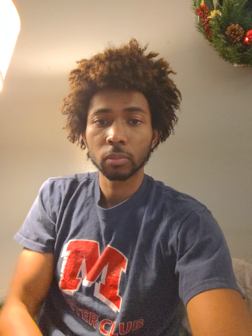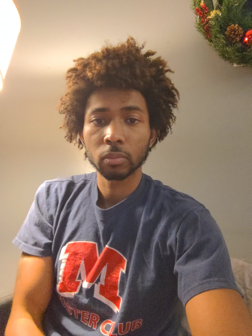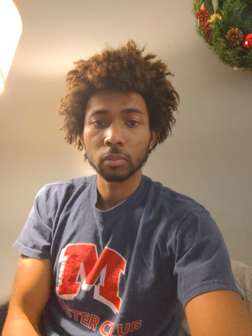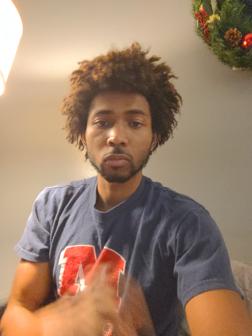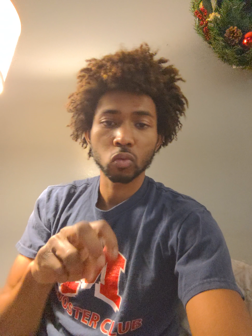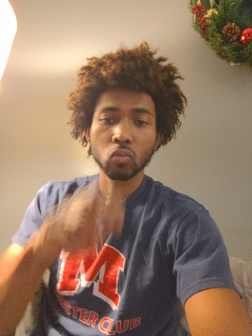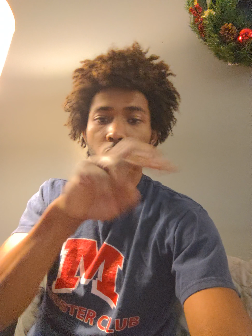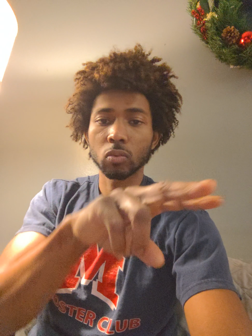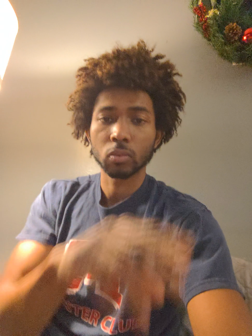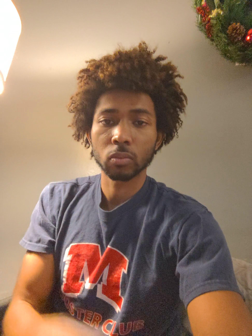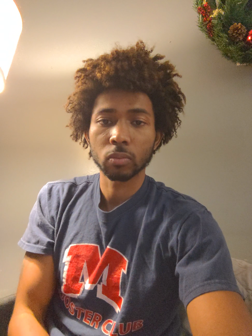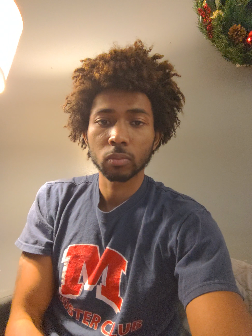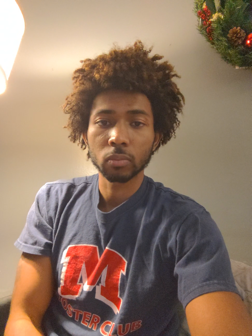jump